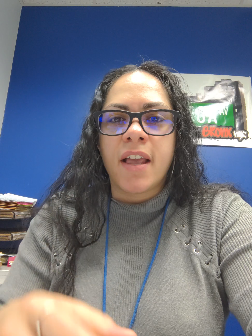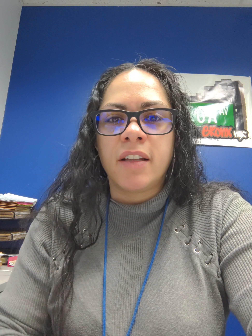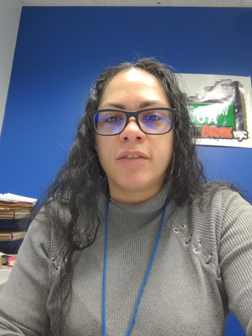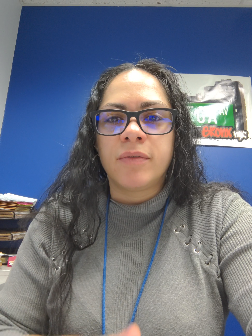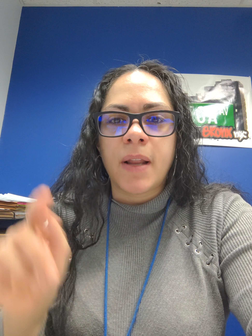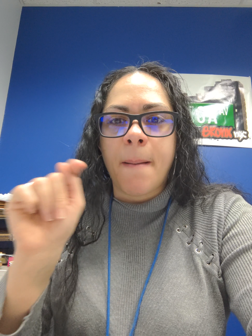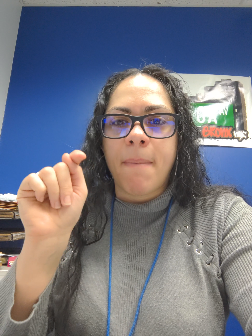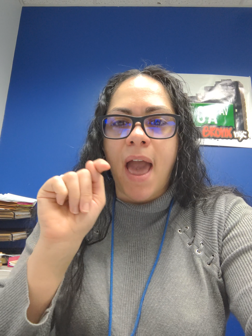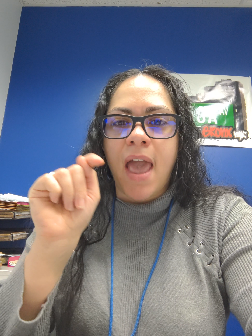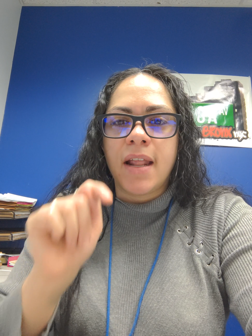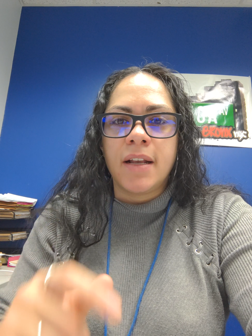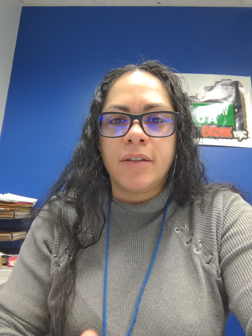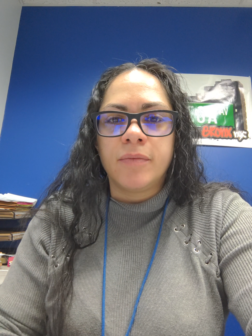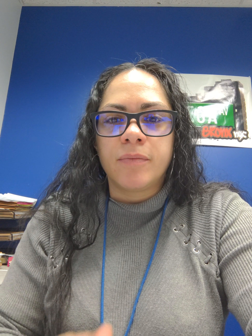potty